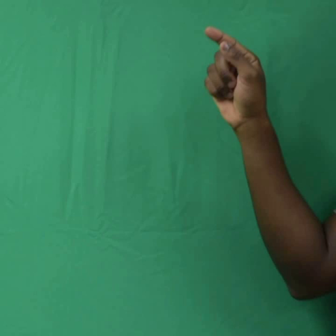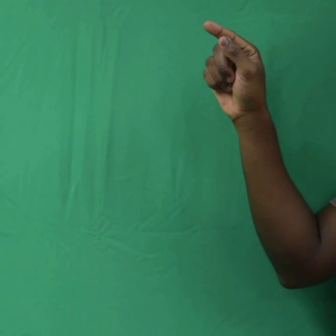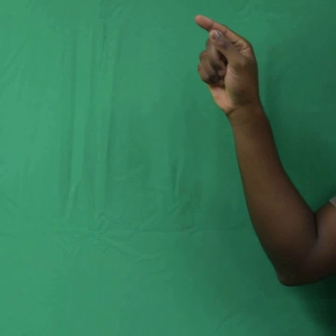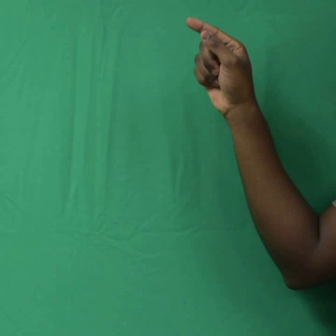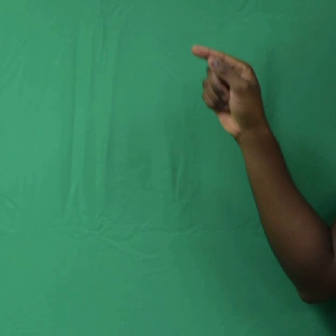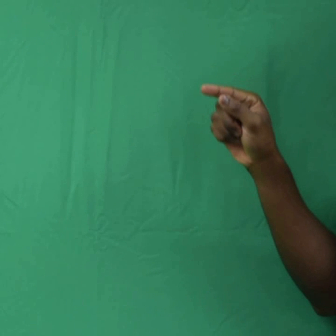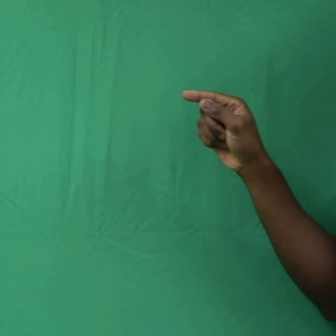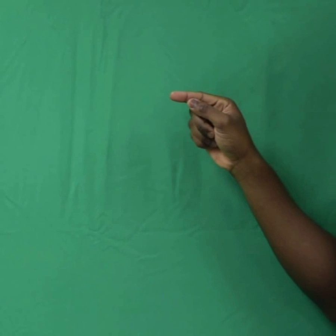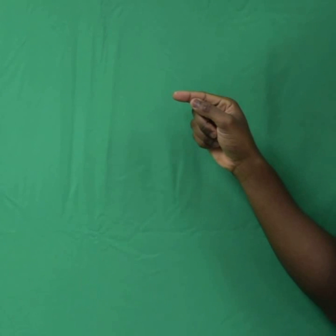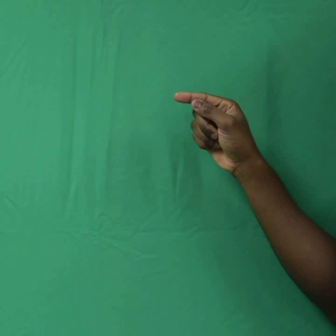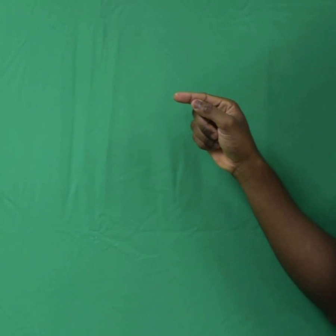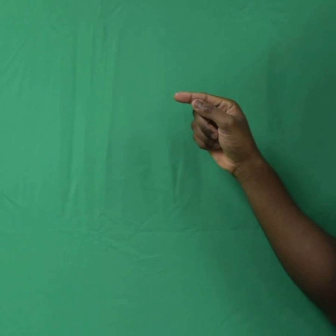Z